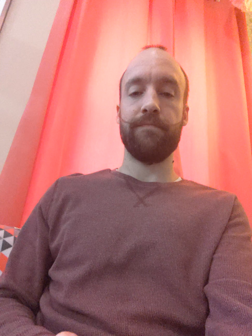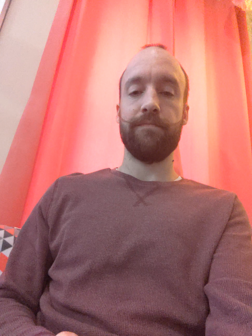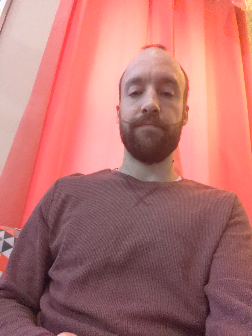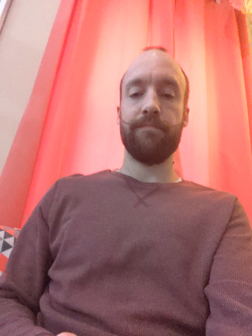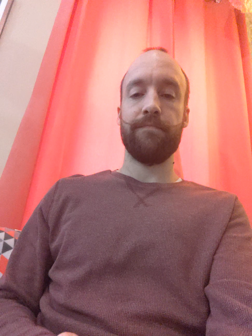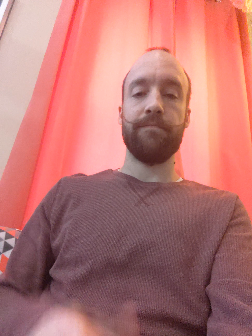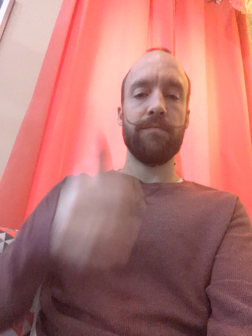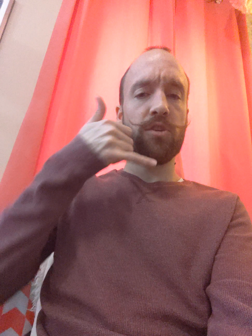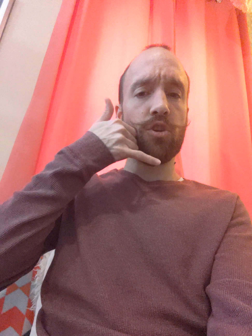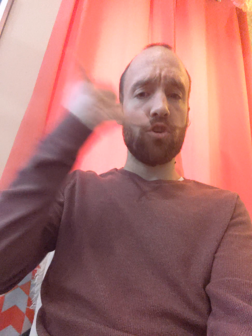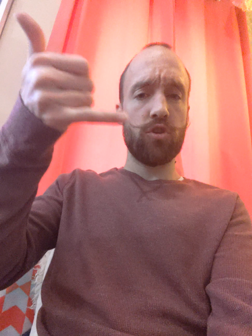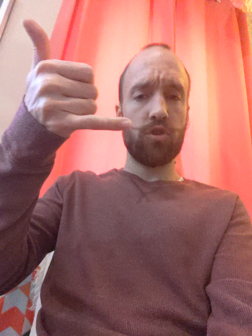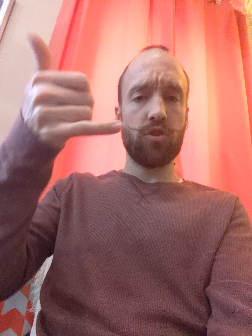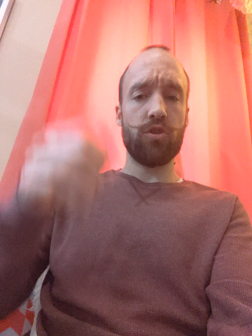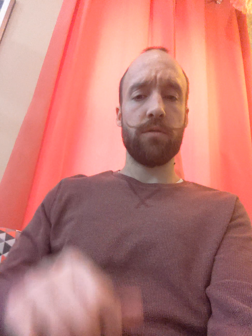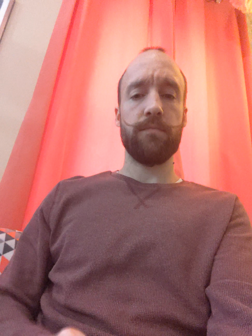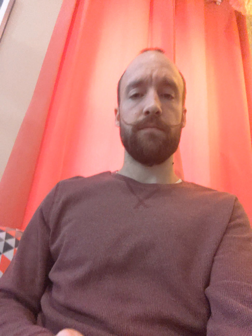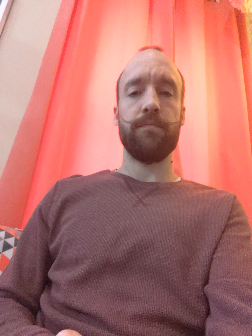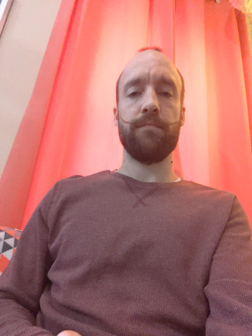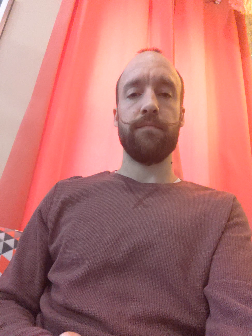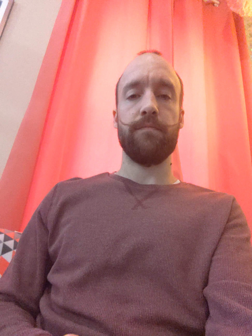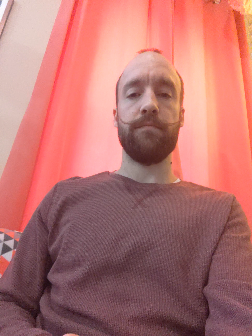call on the phone